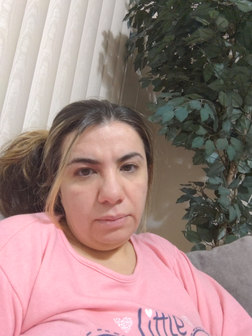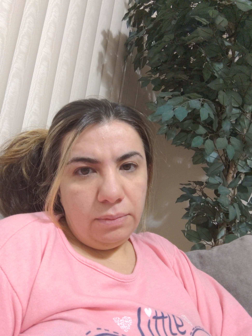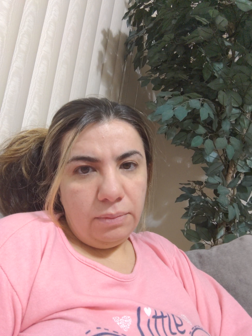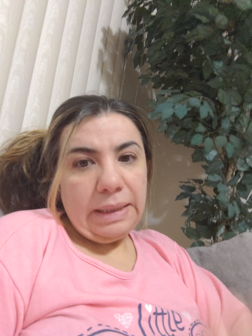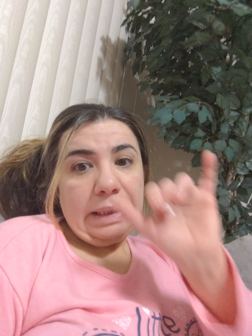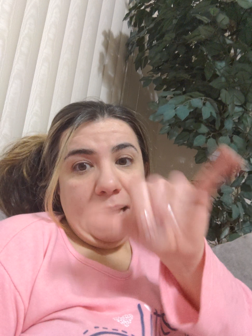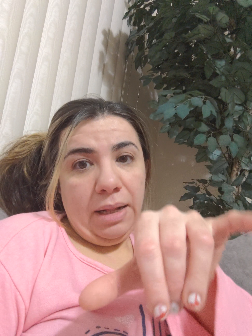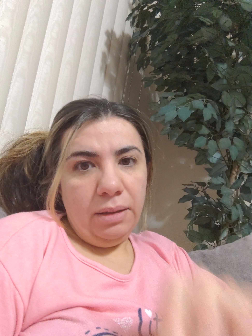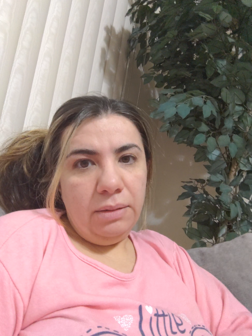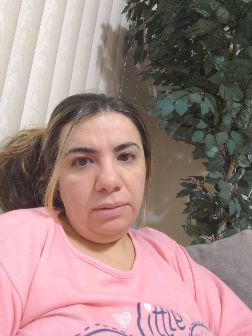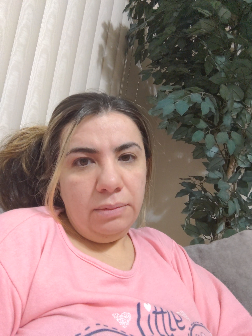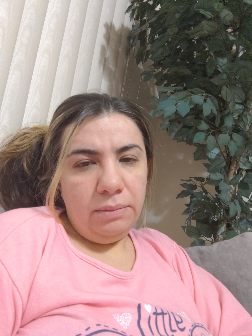that